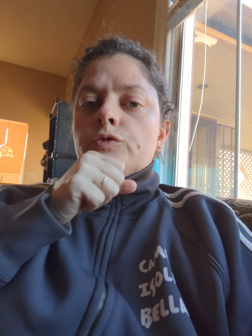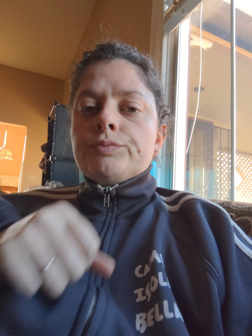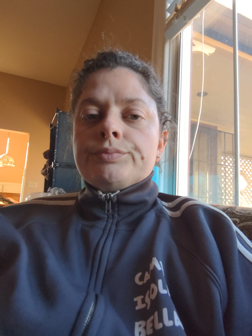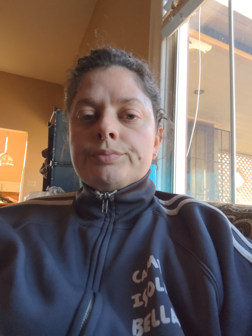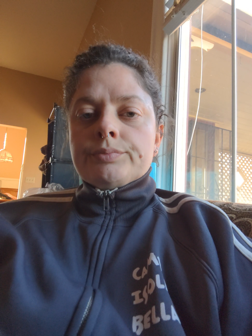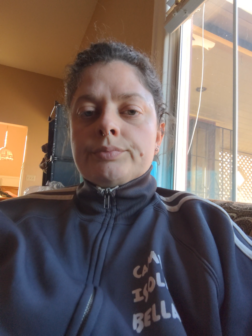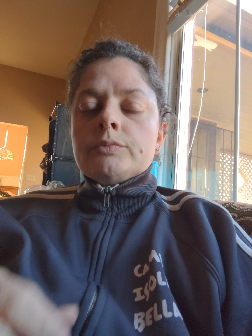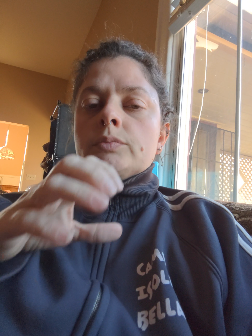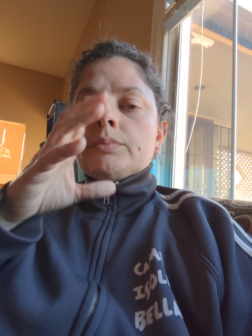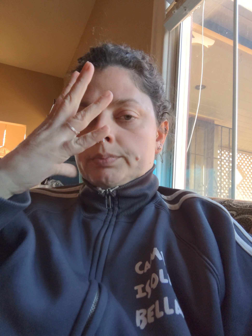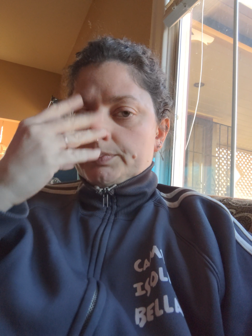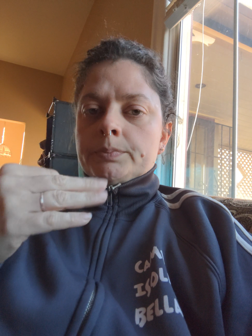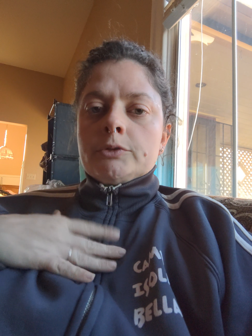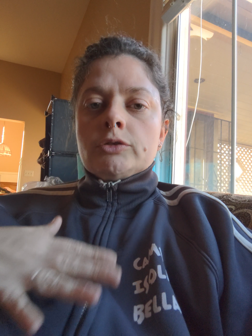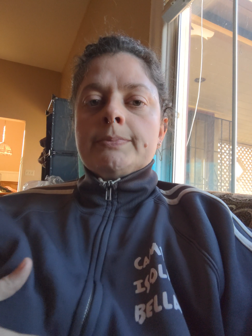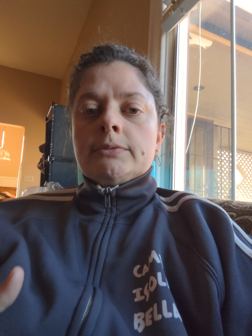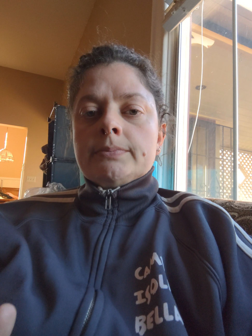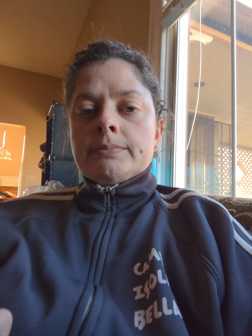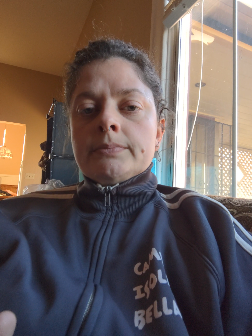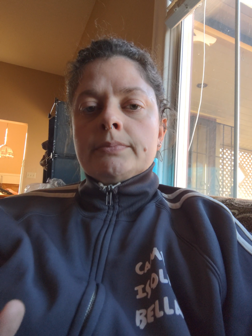pajamas